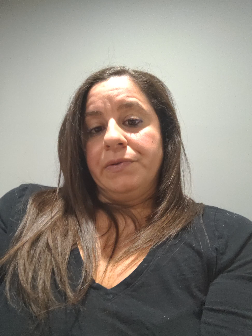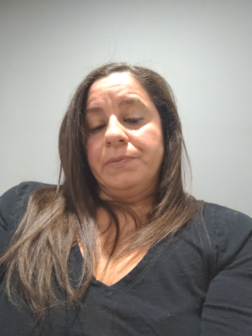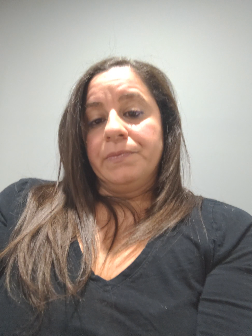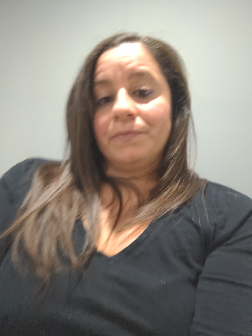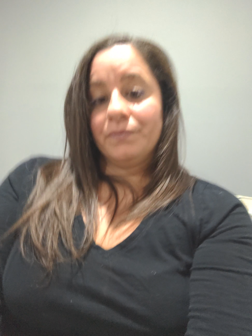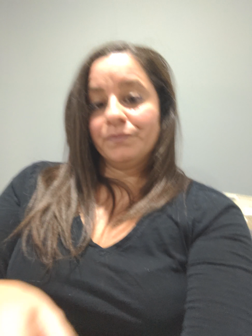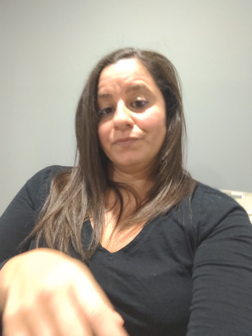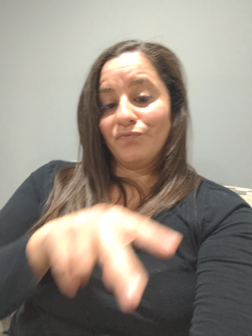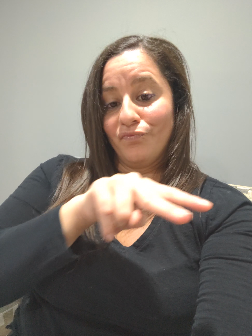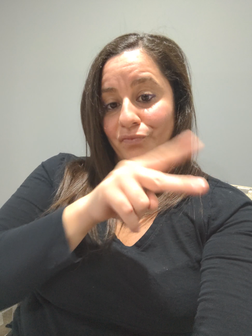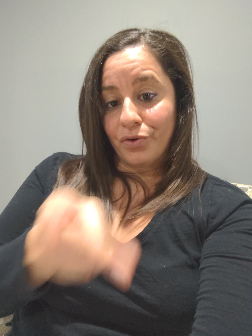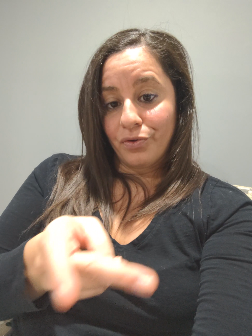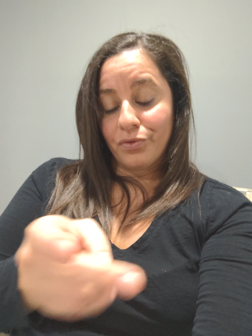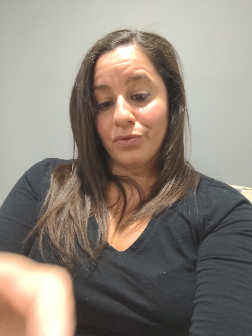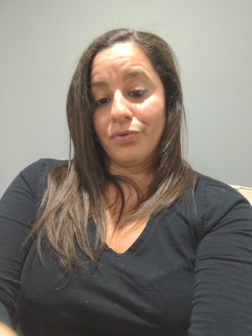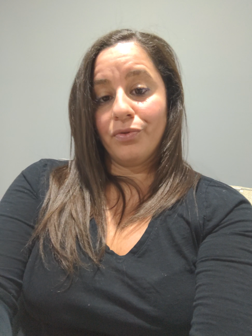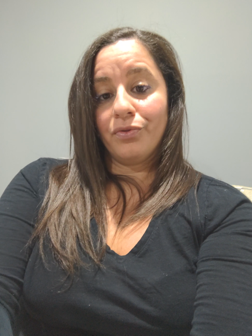fall